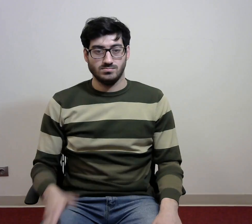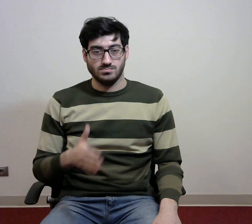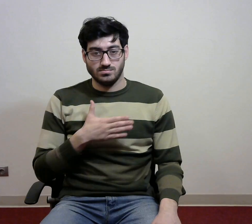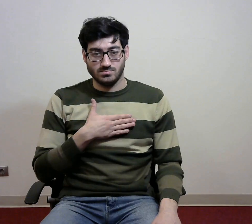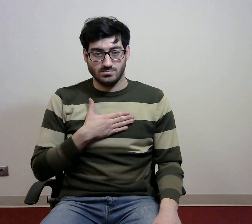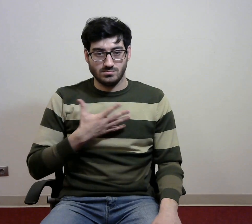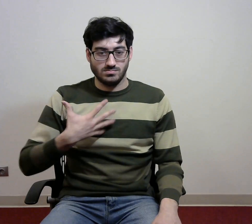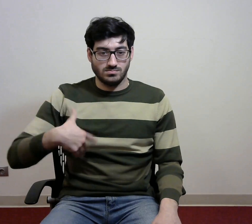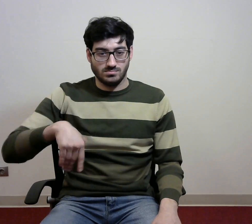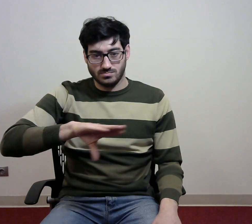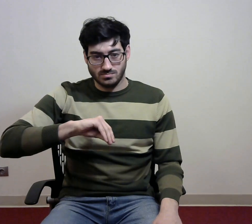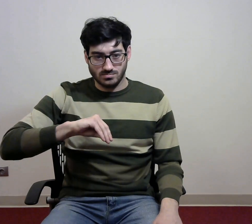biz